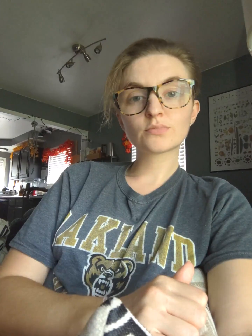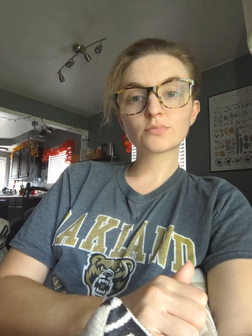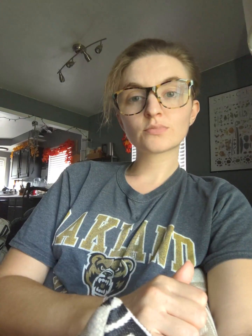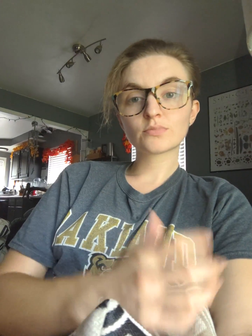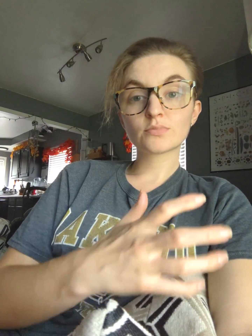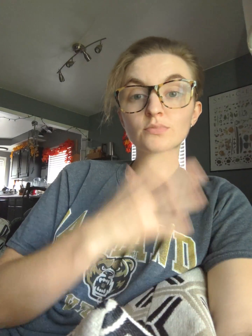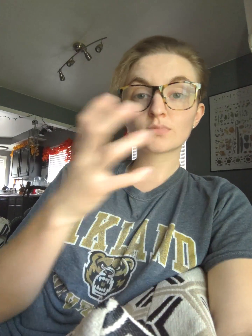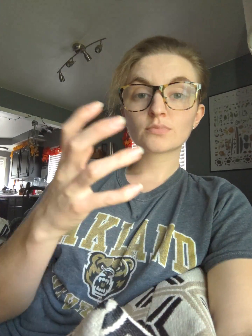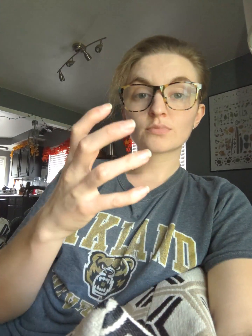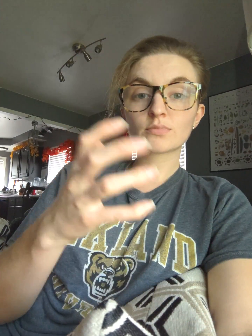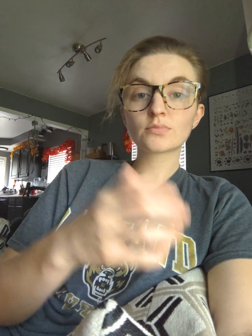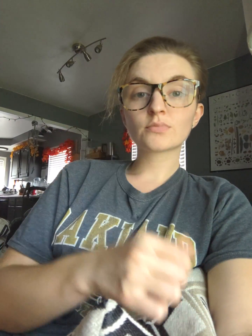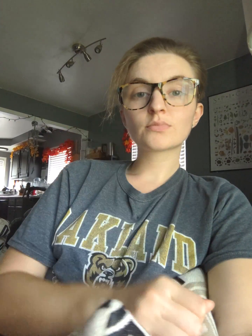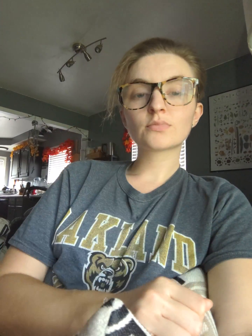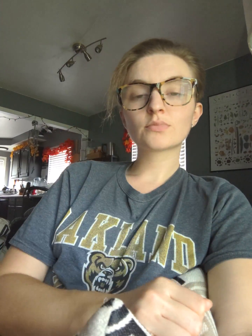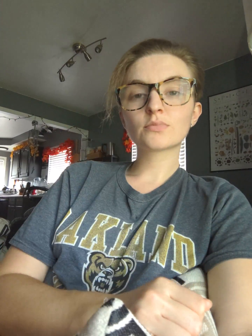a lot